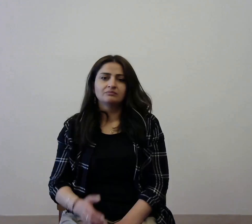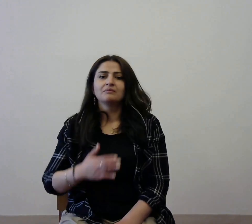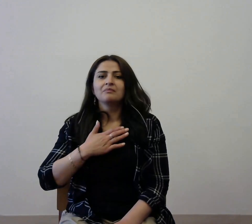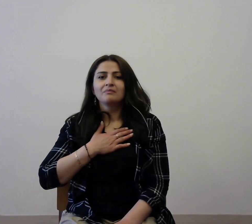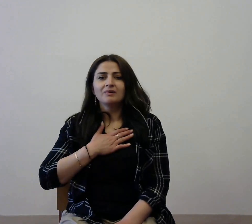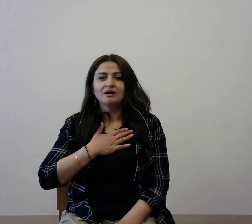mən